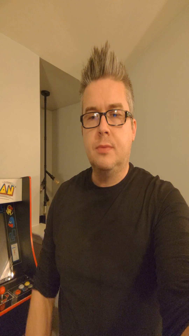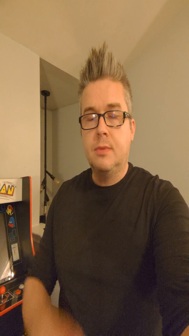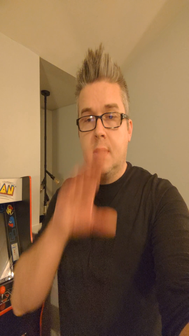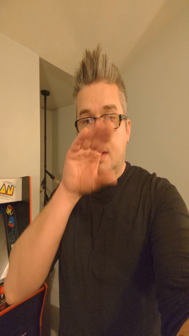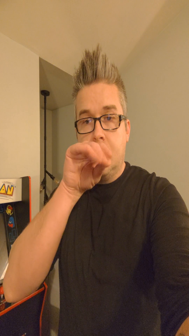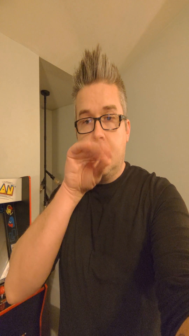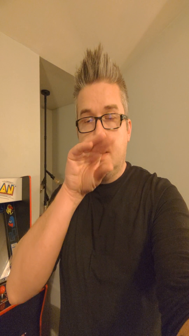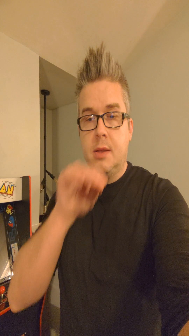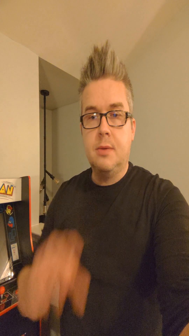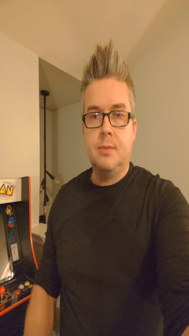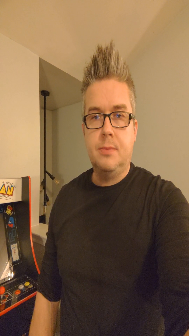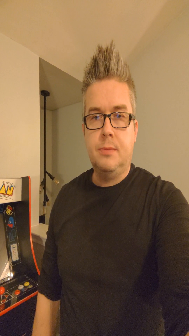goose